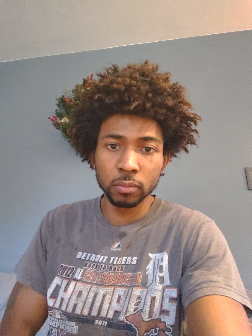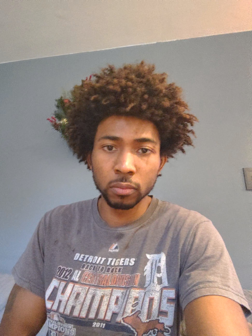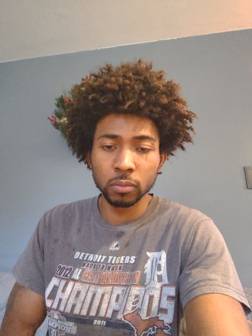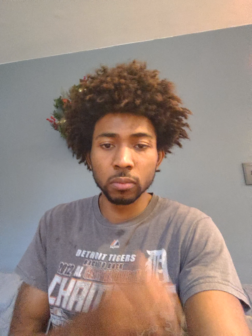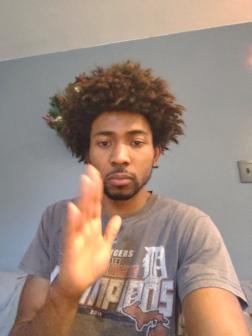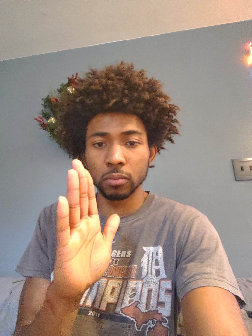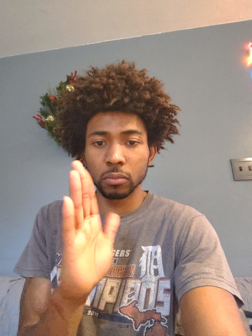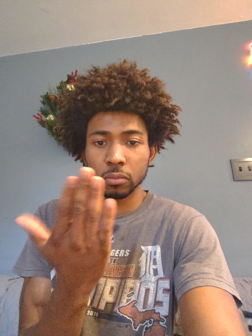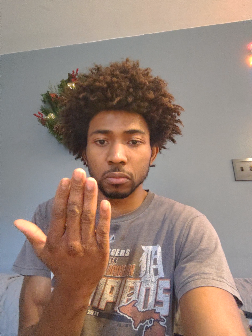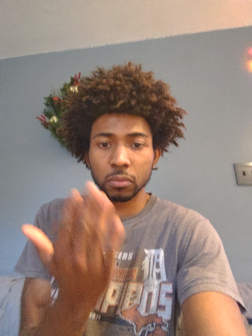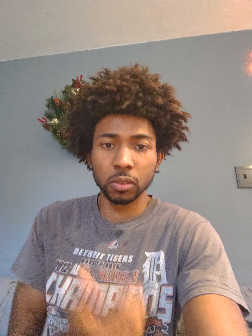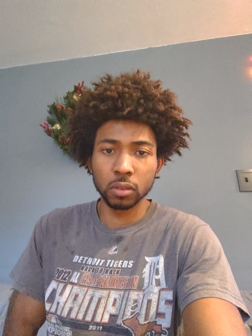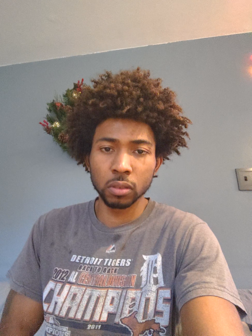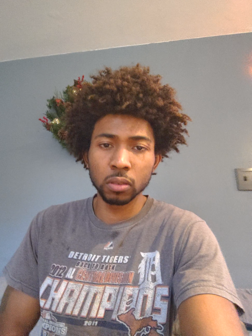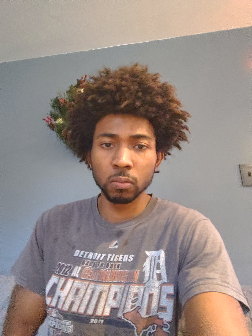book